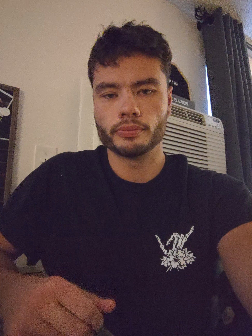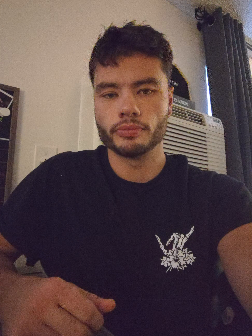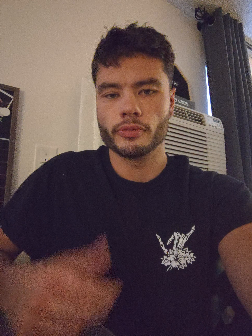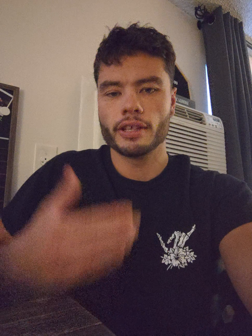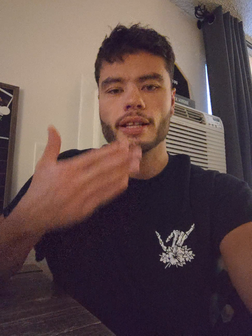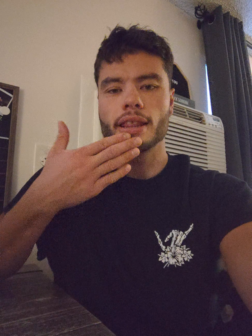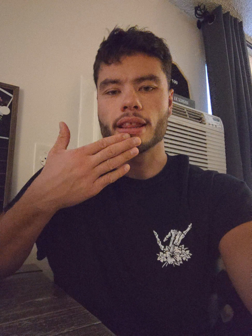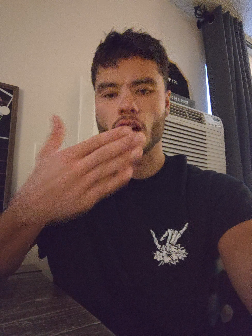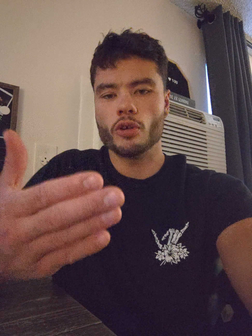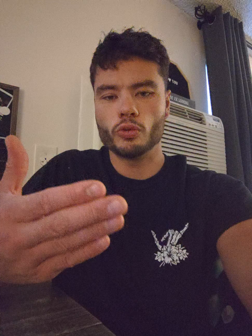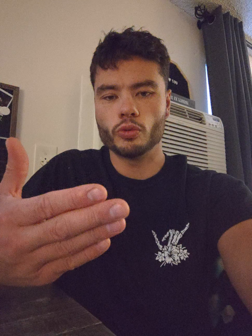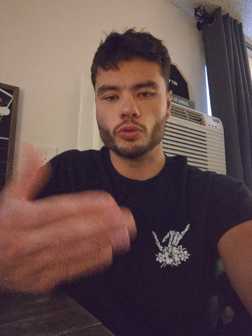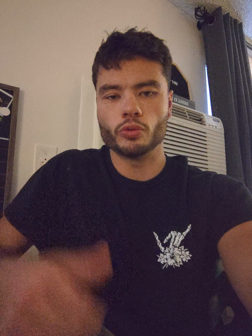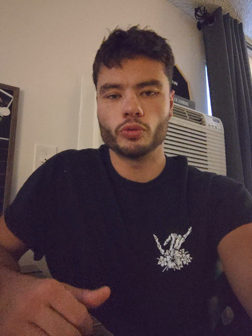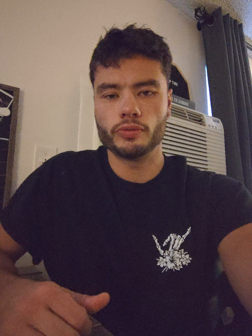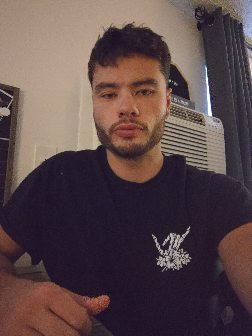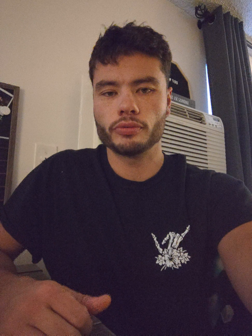thank you